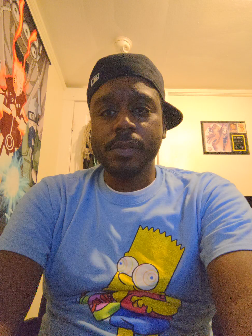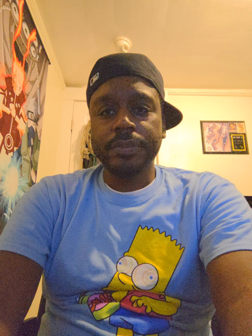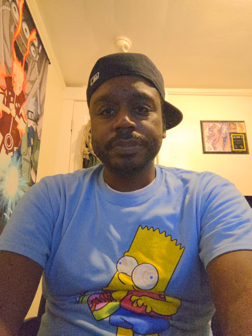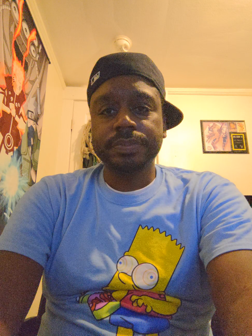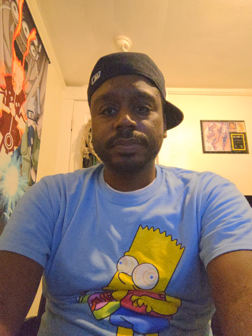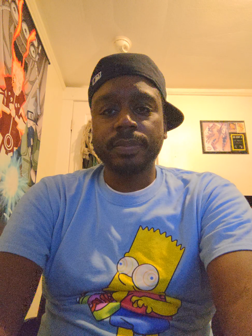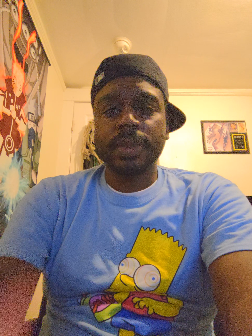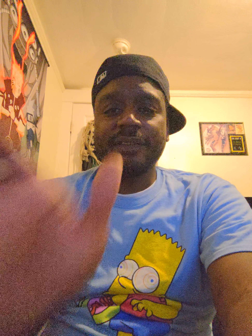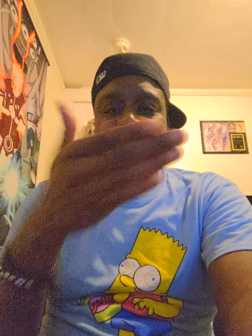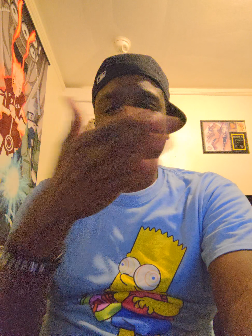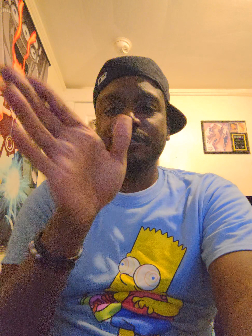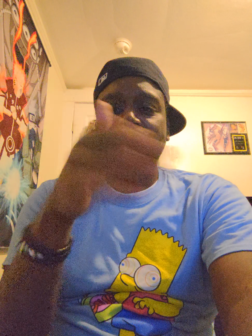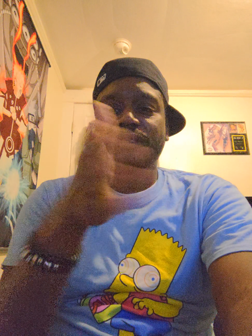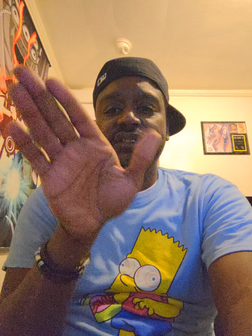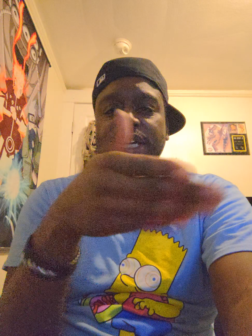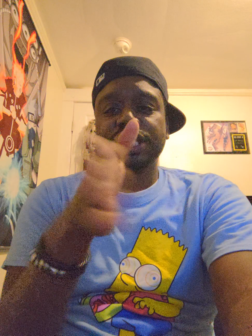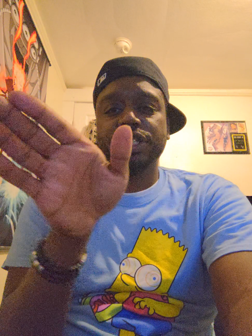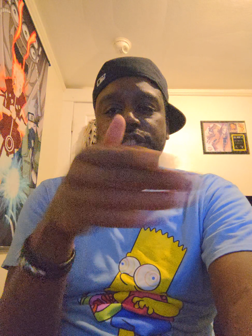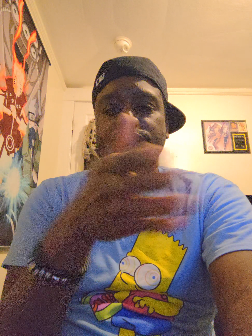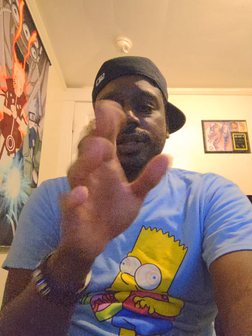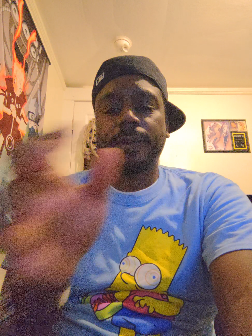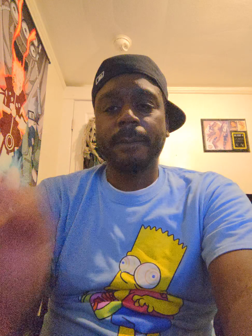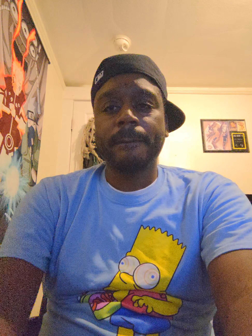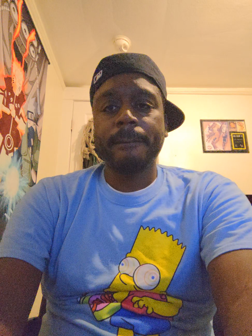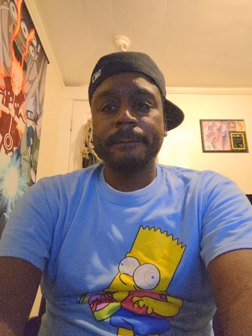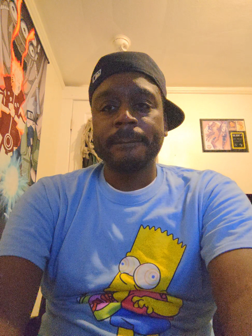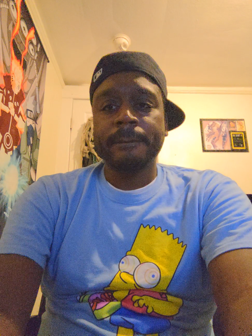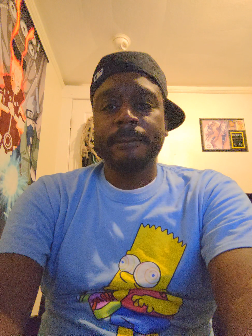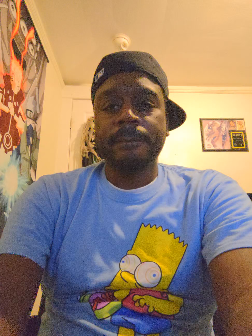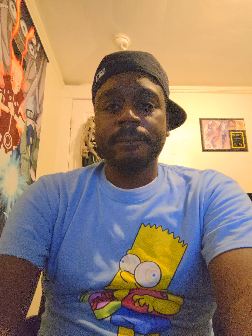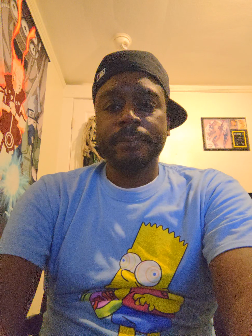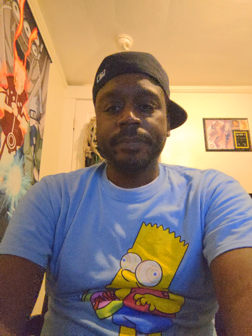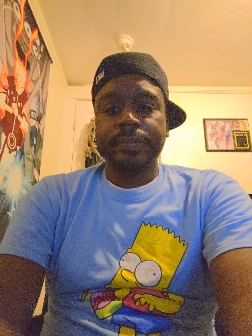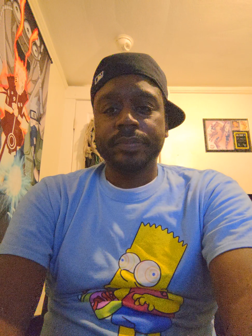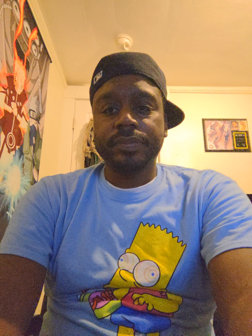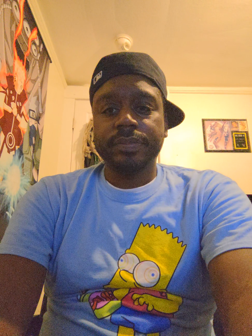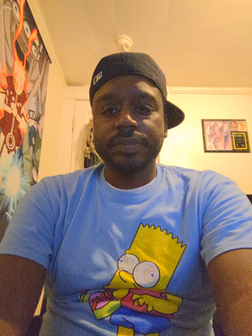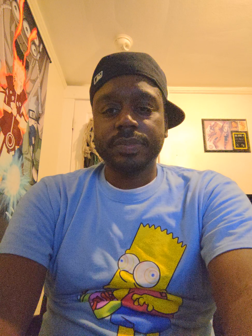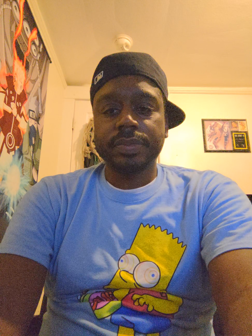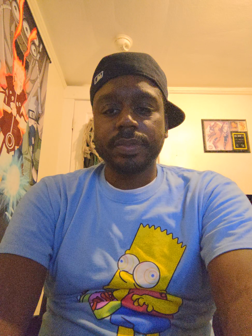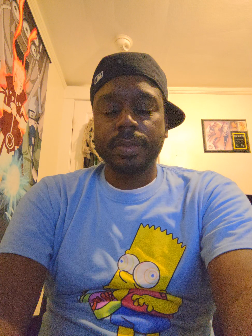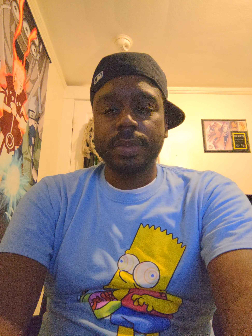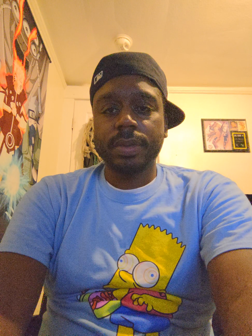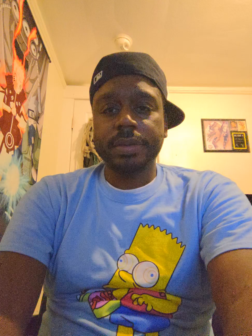fish